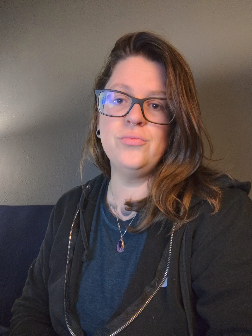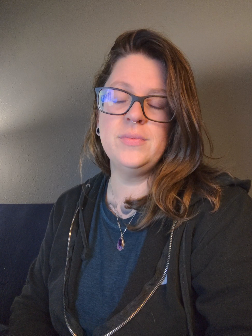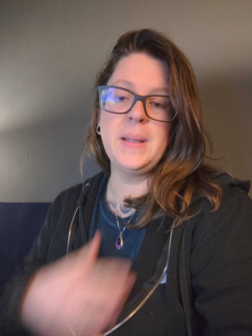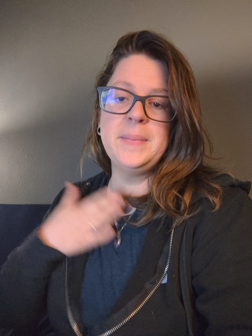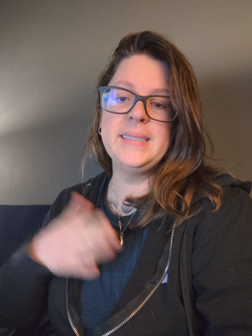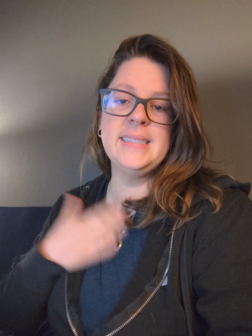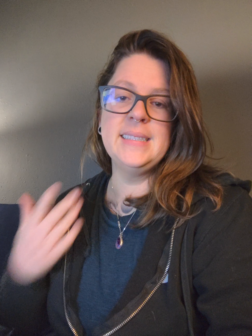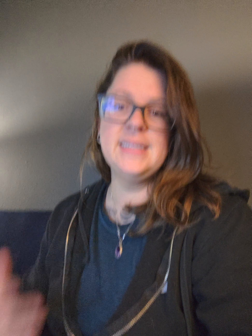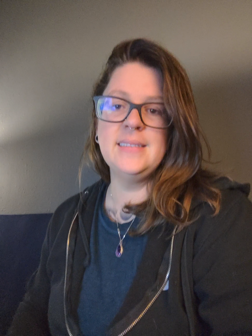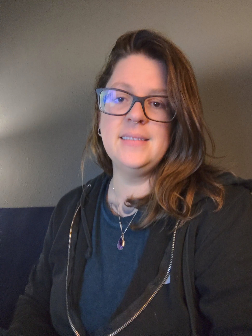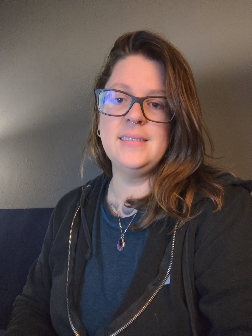happy